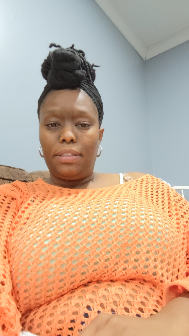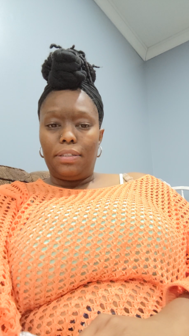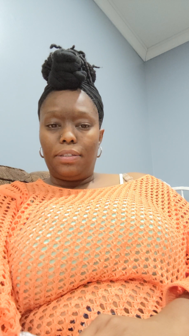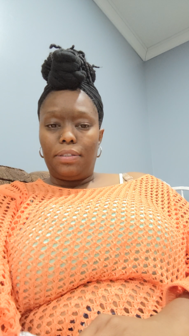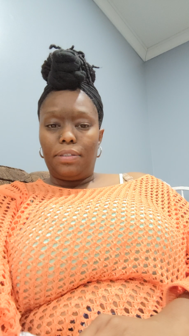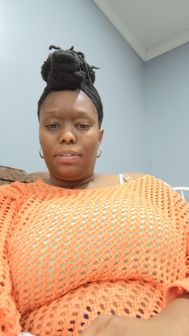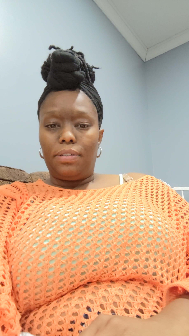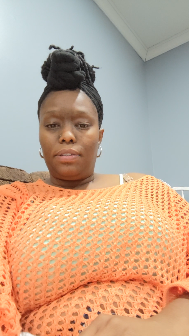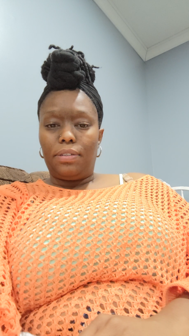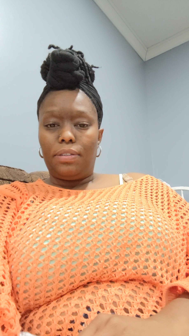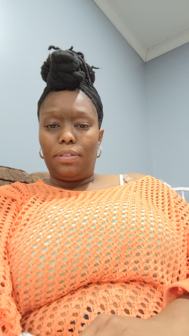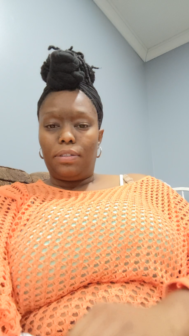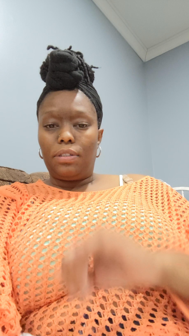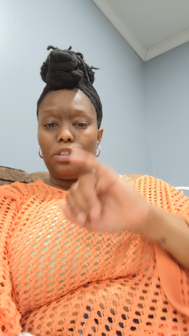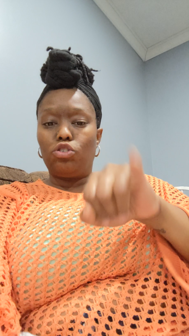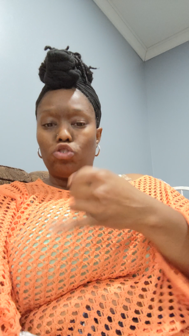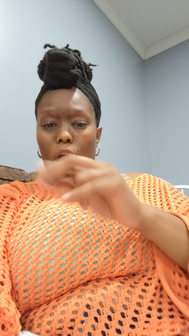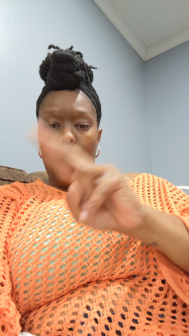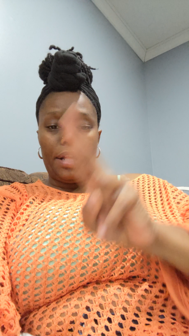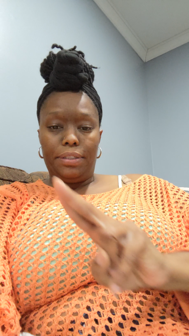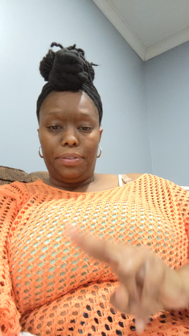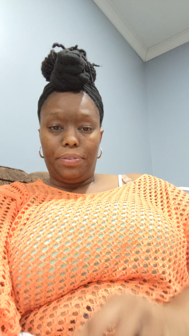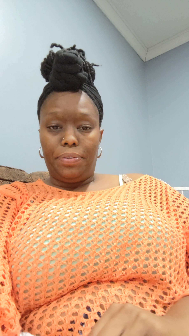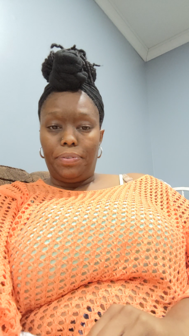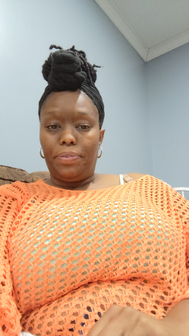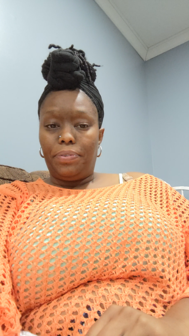jelly